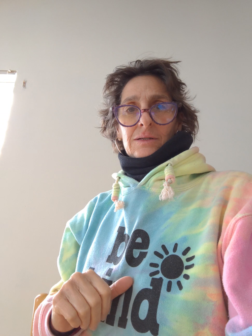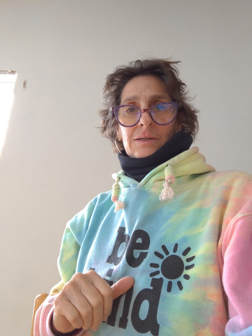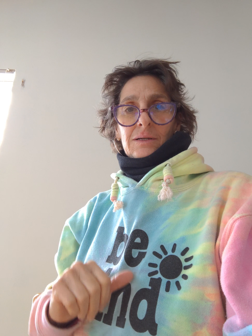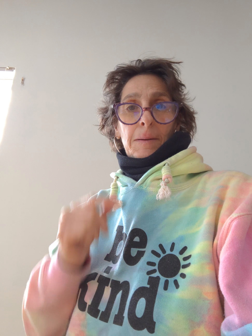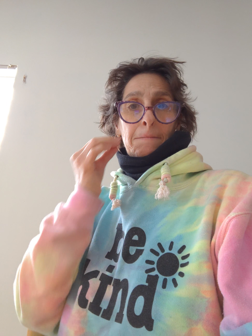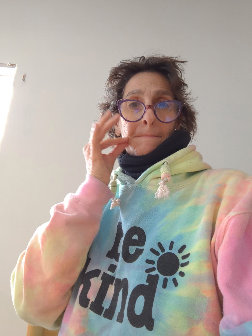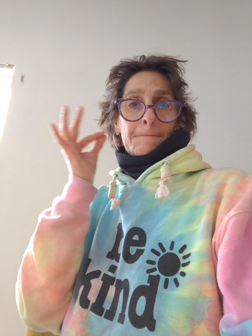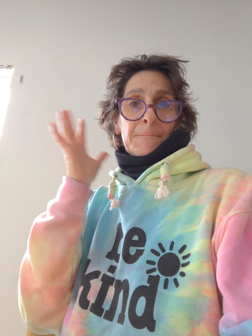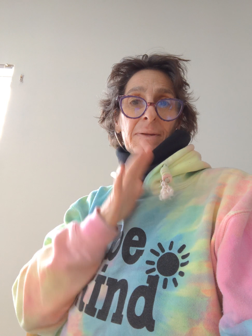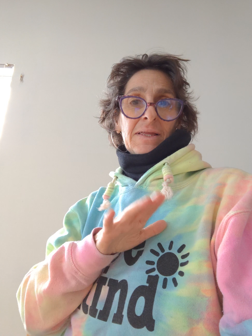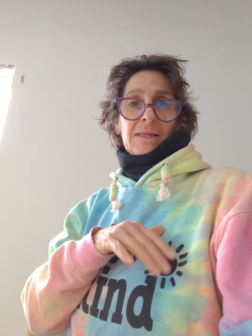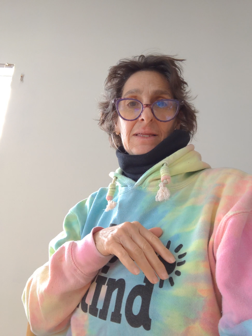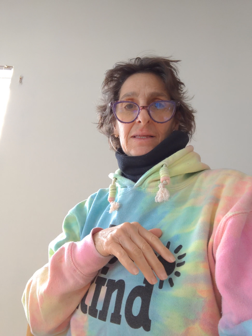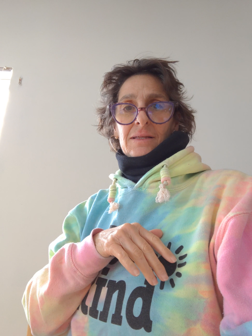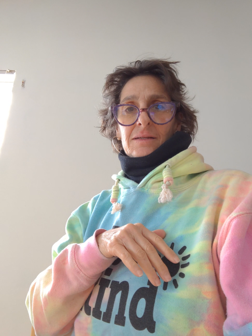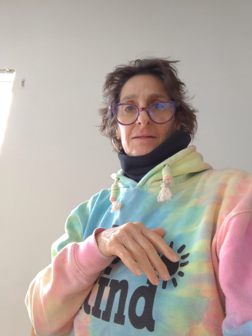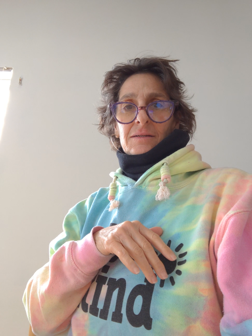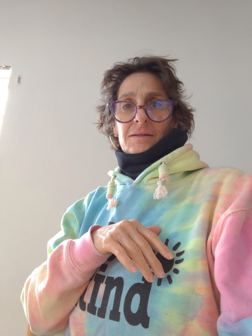bee